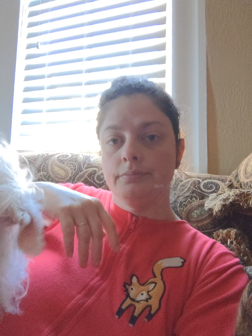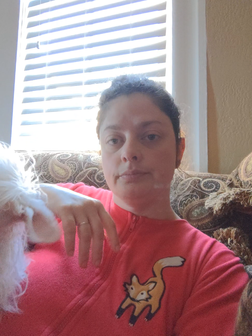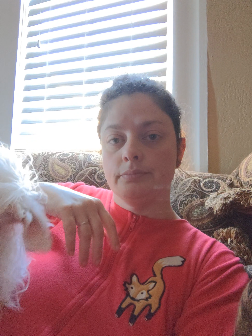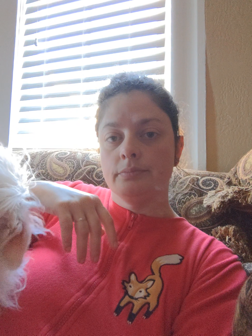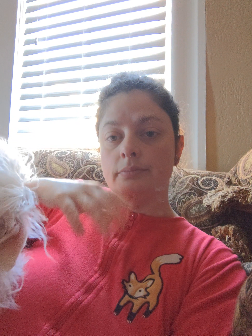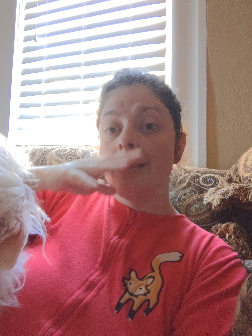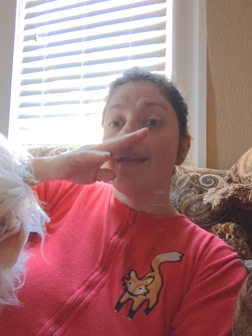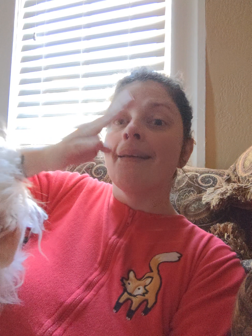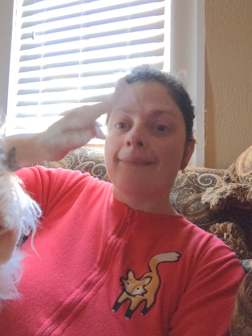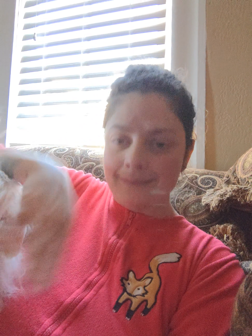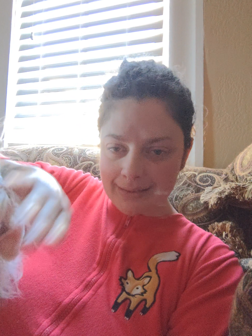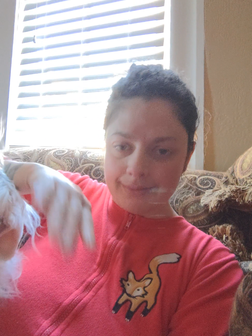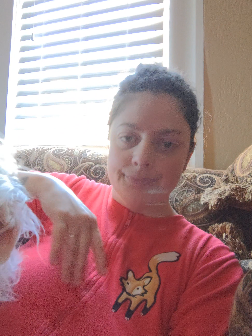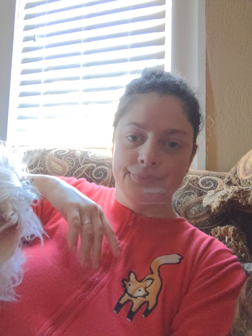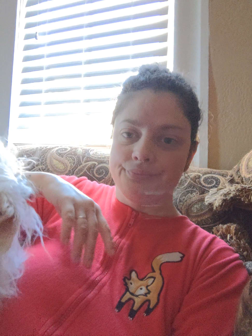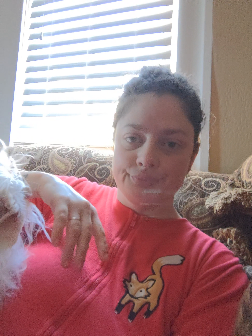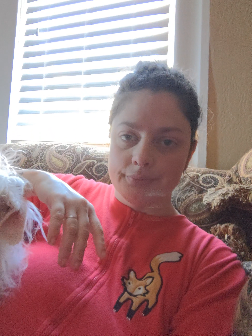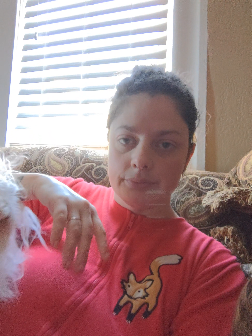elephant